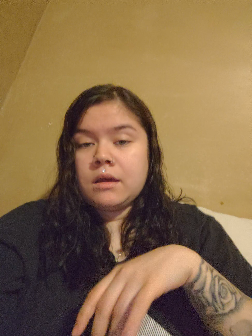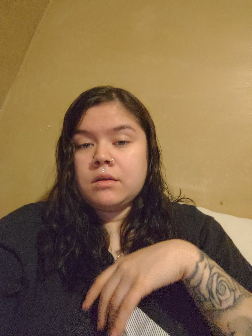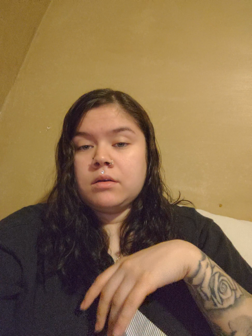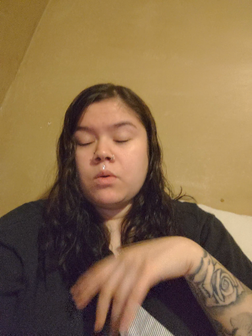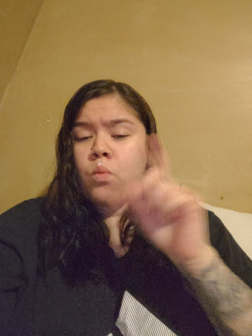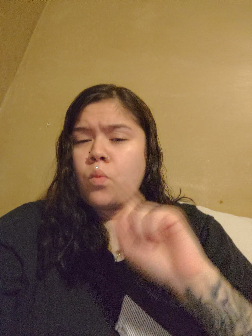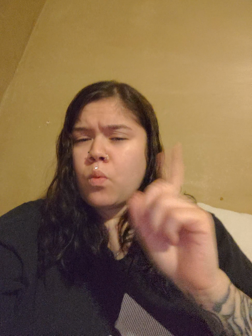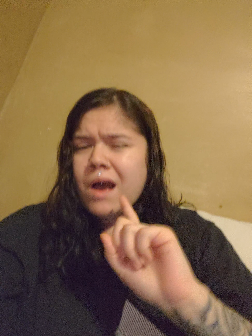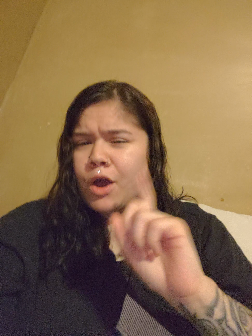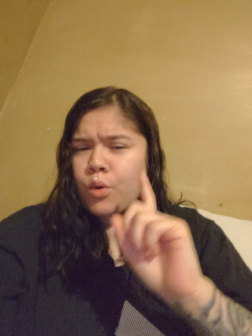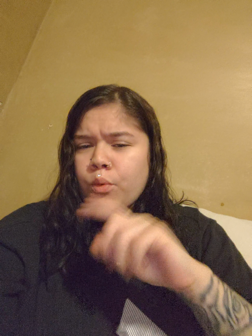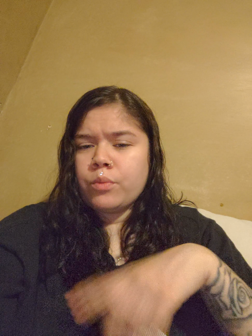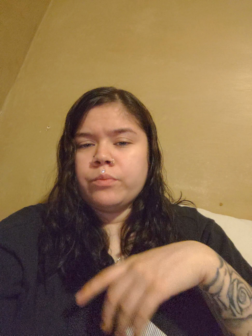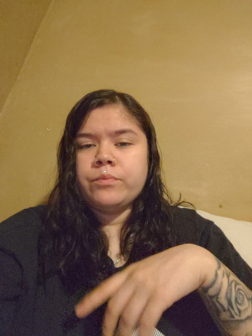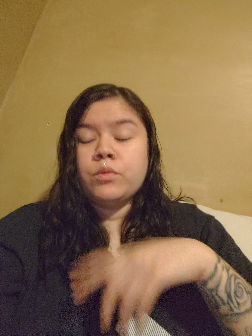where